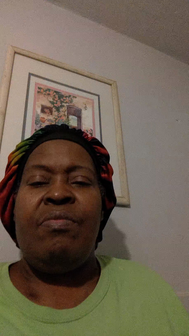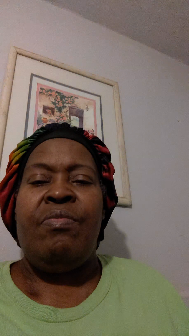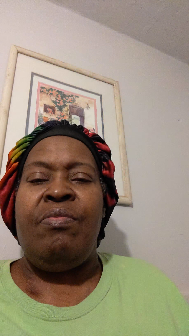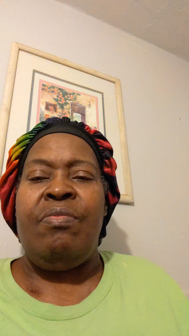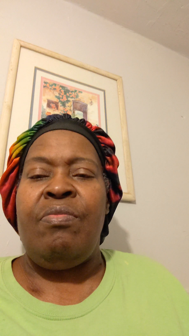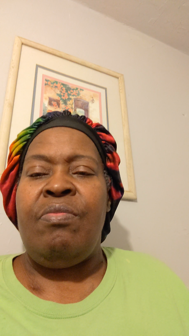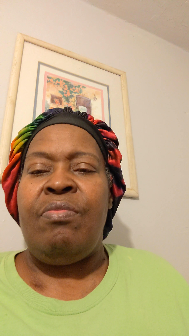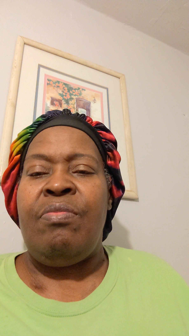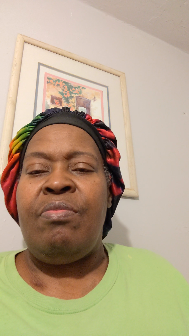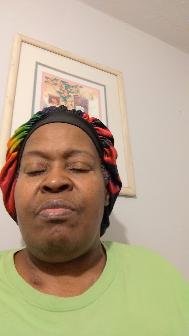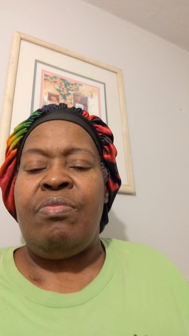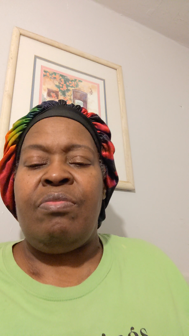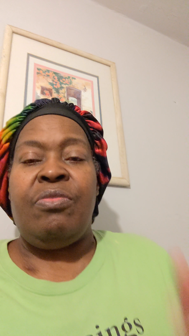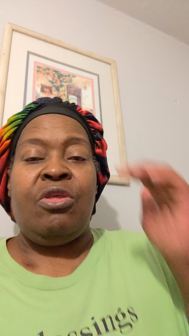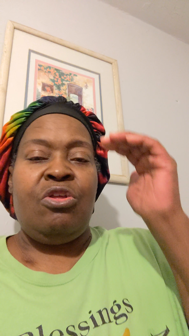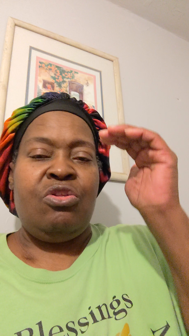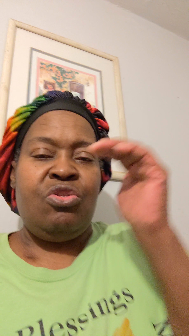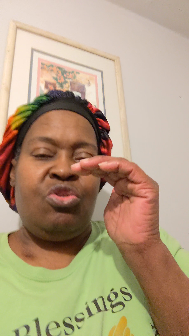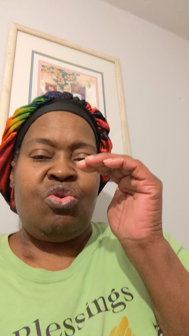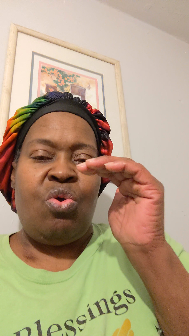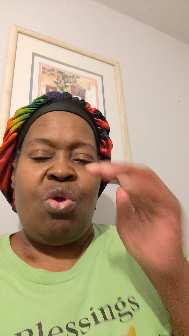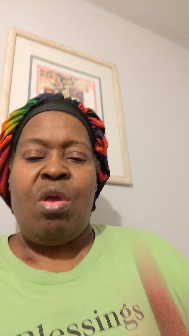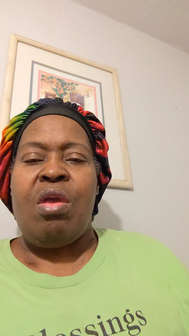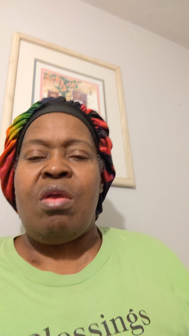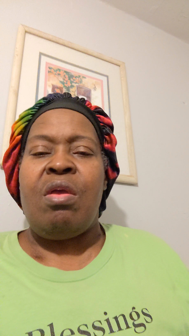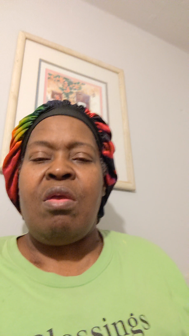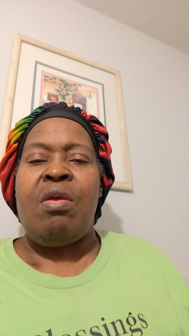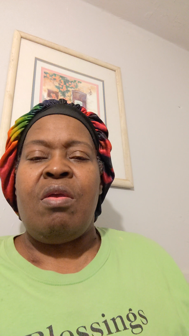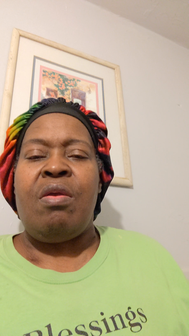little